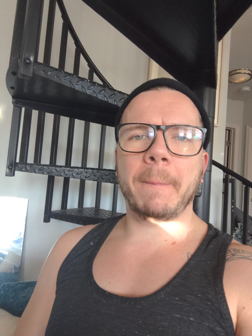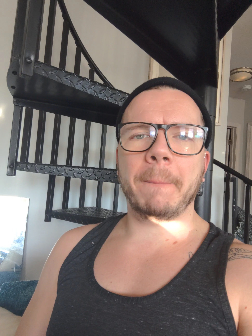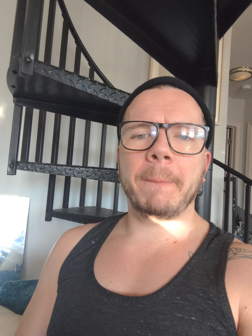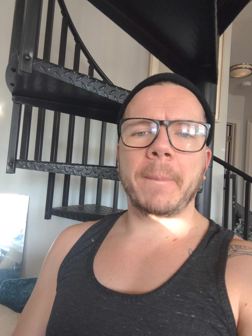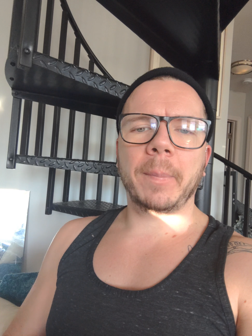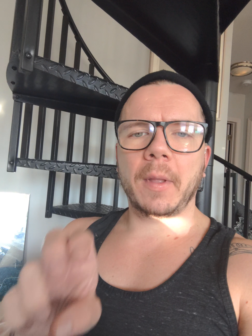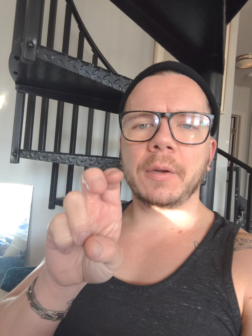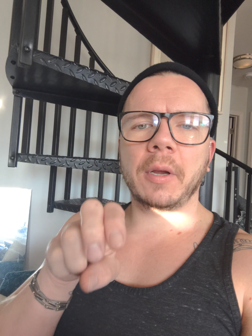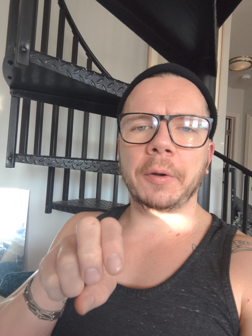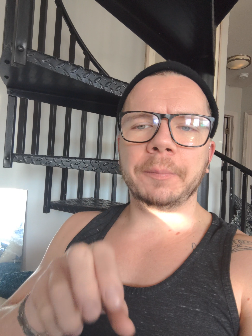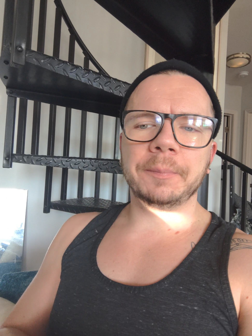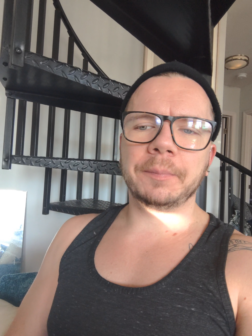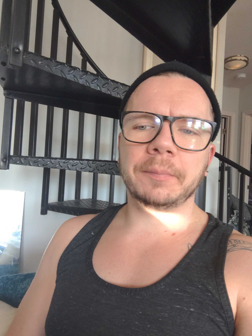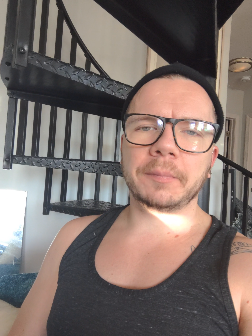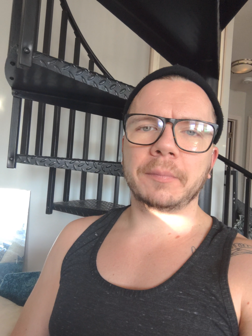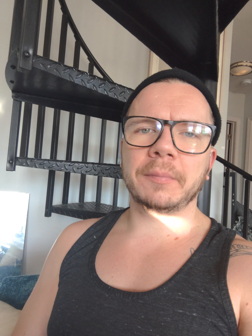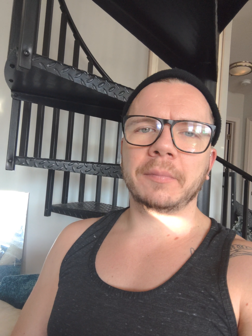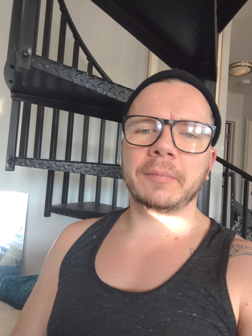chair